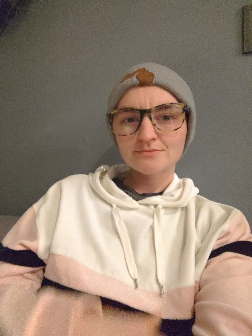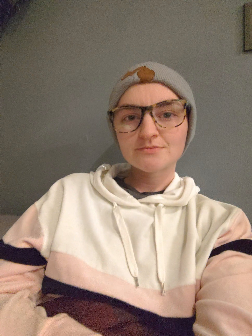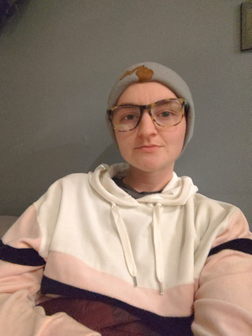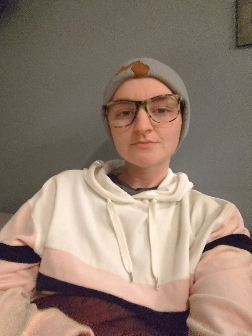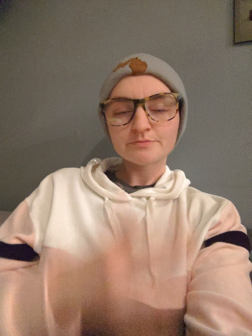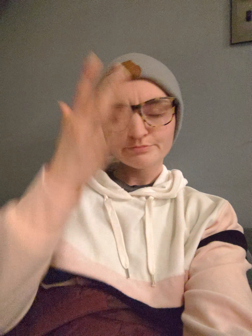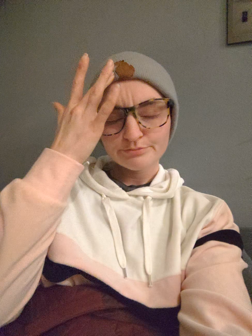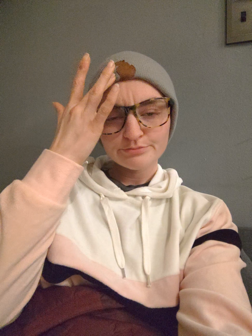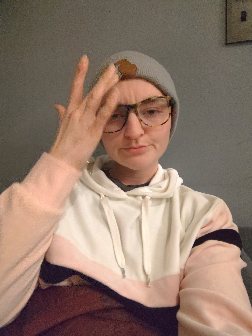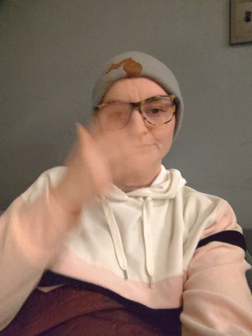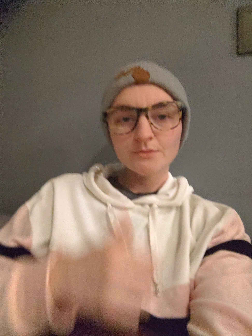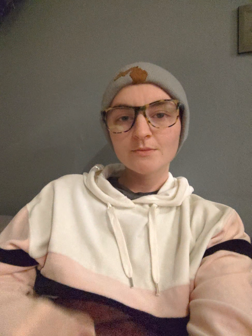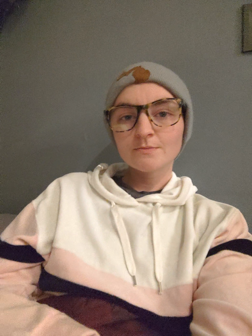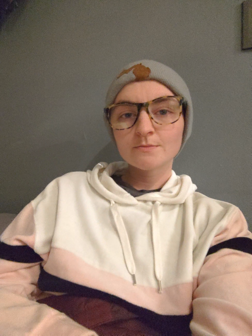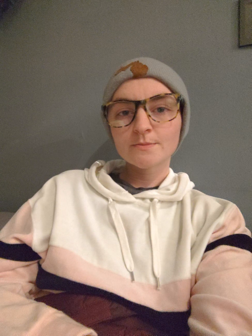sick